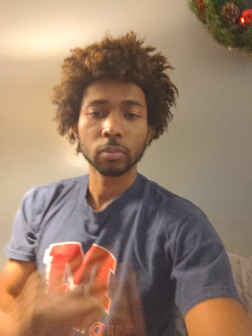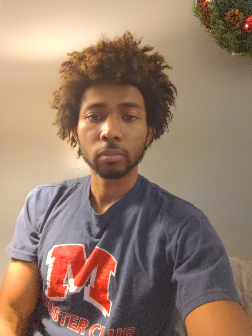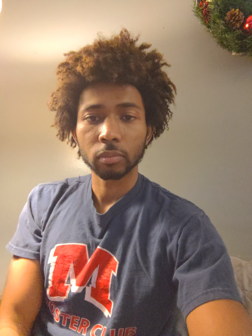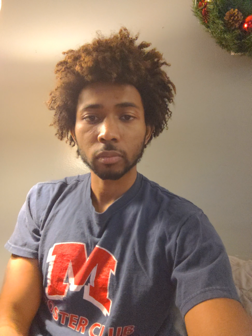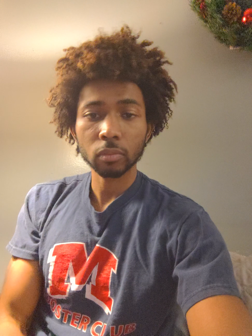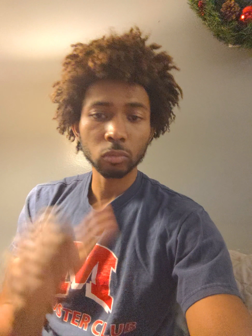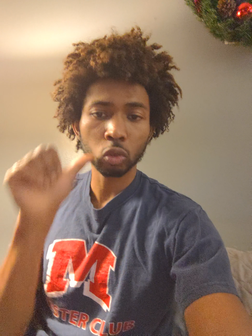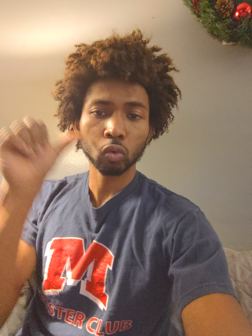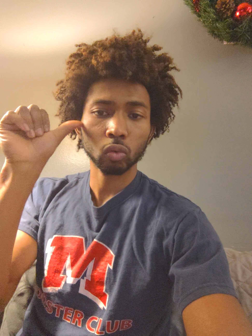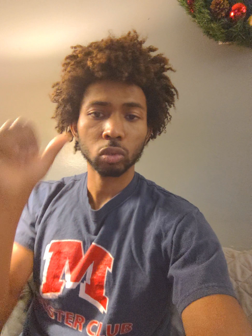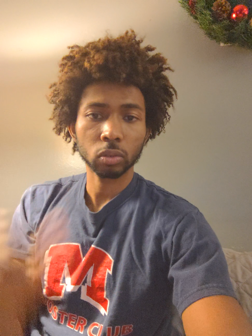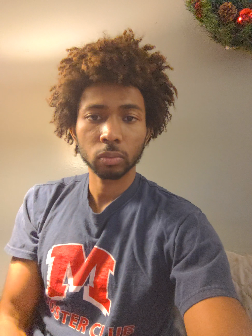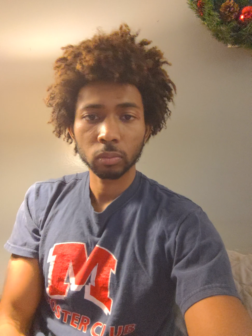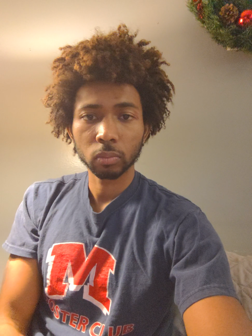yesterday